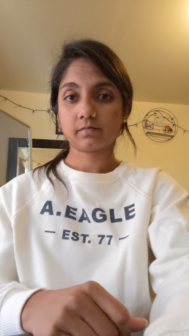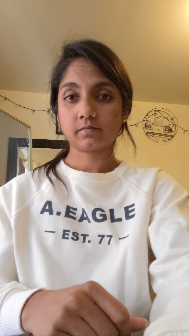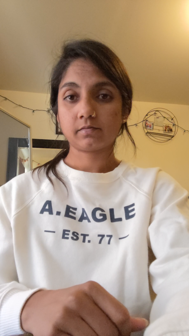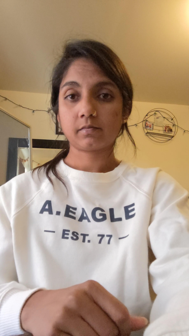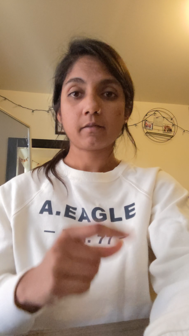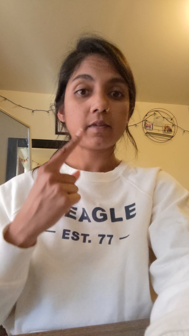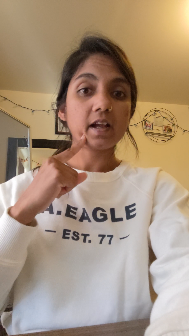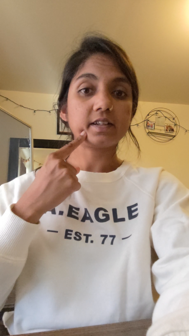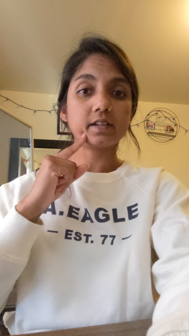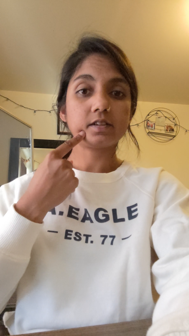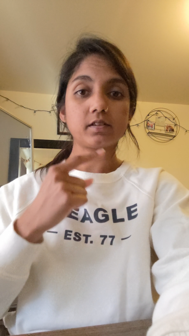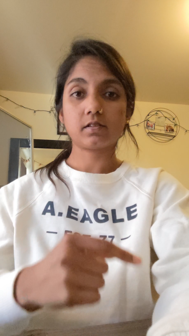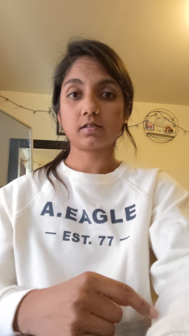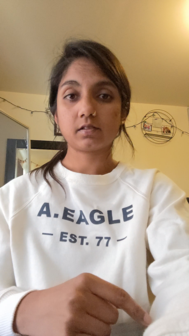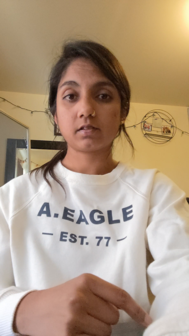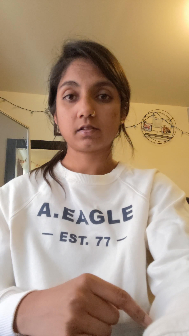candy